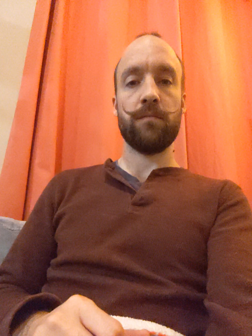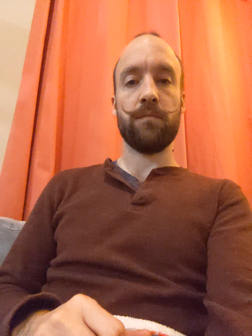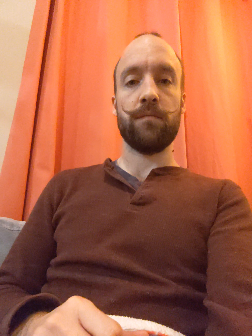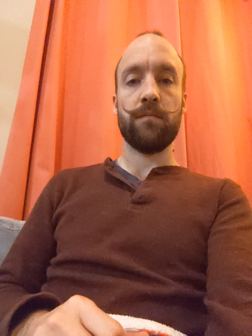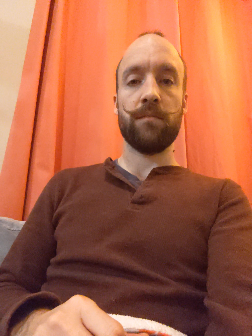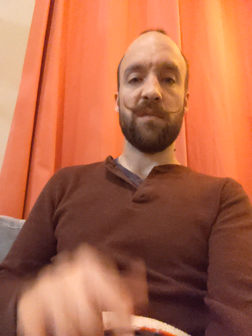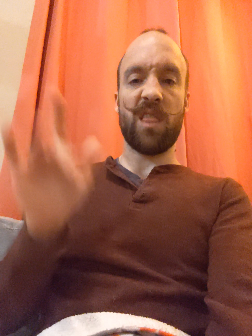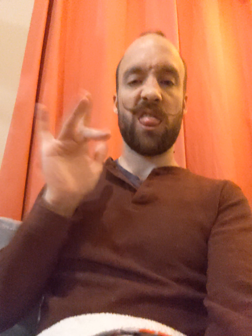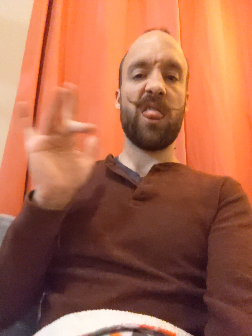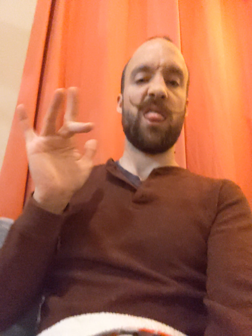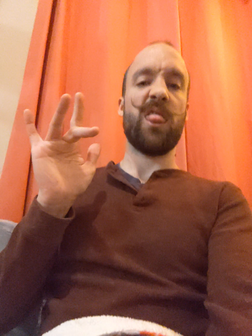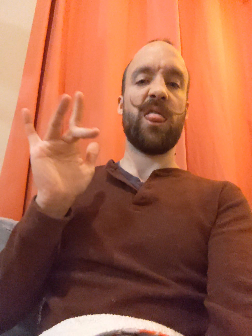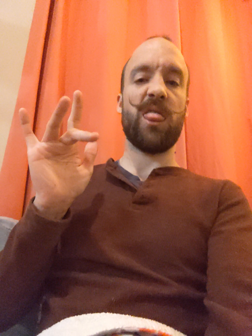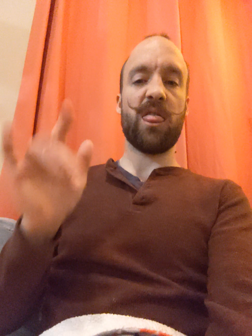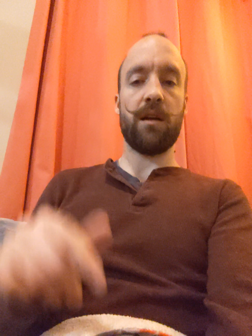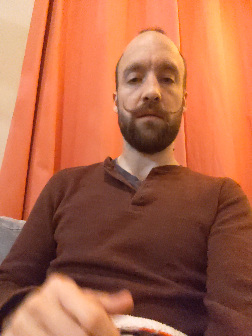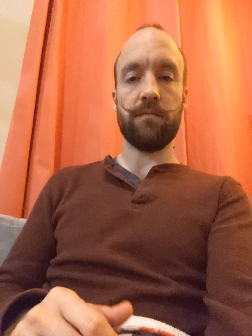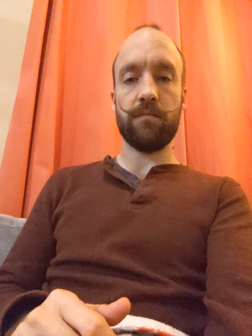yucky